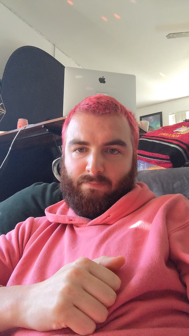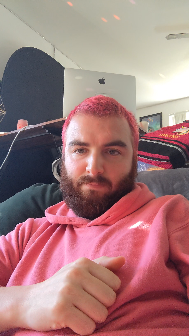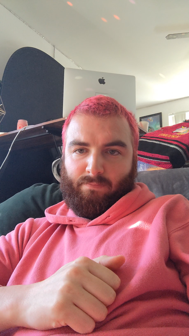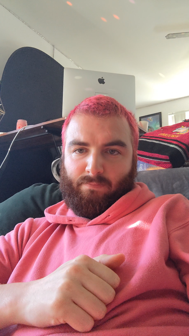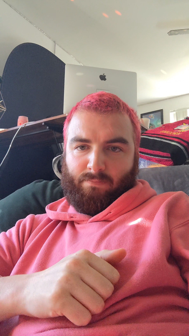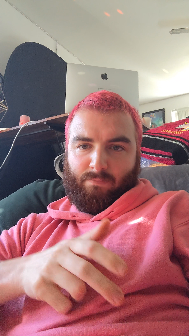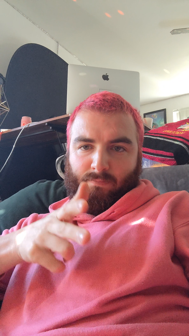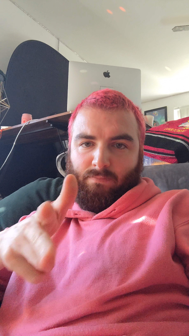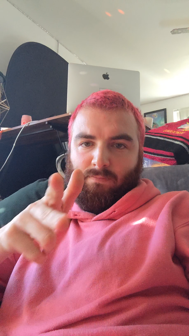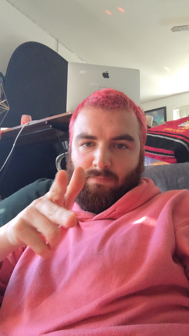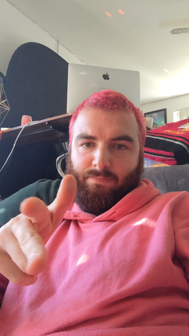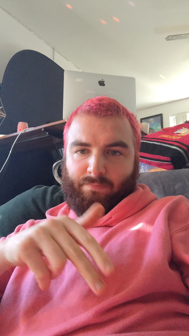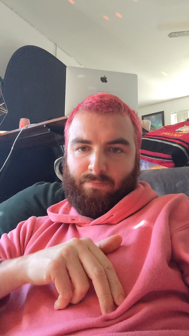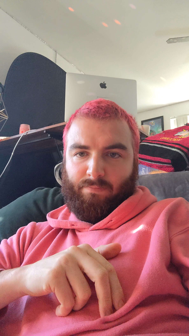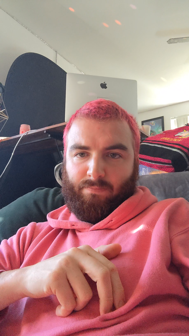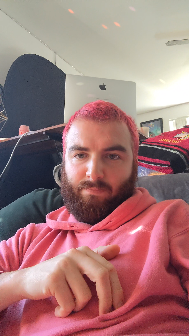garage